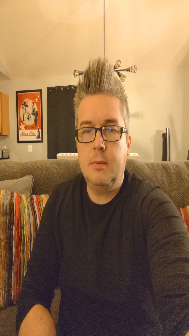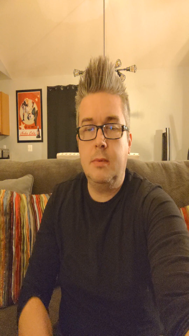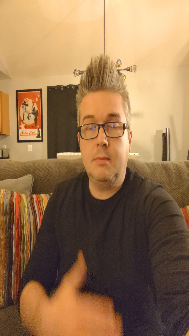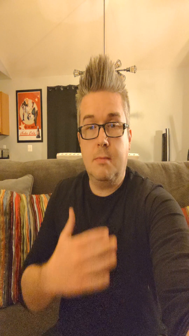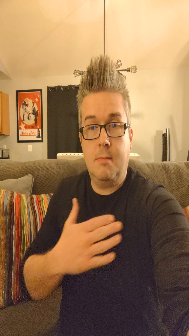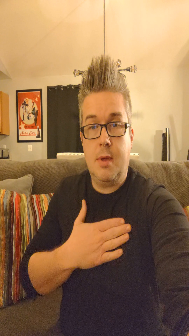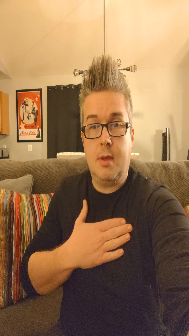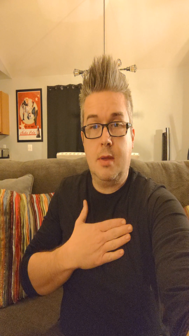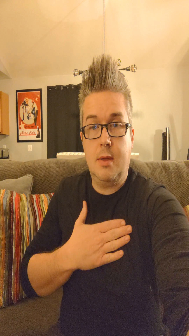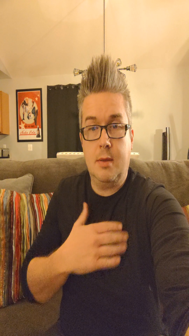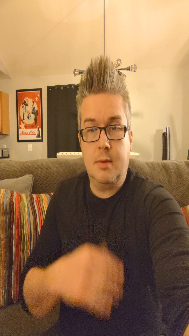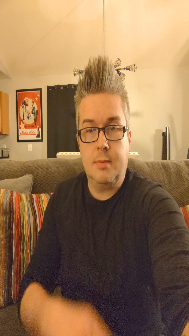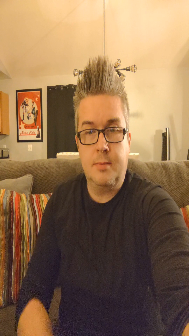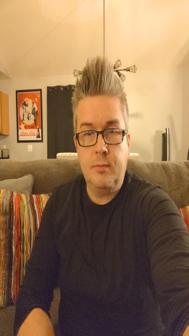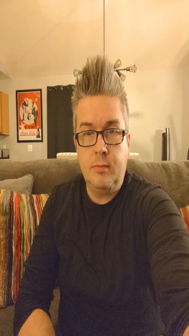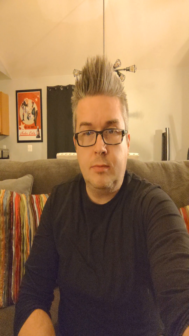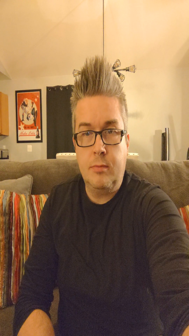my